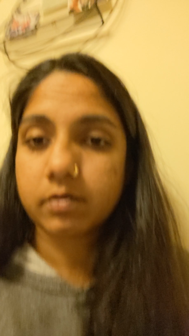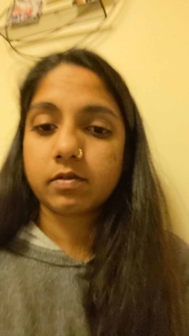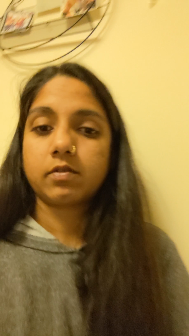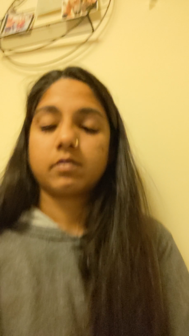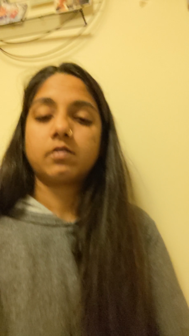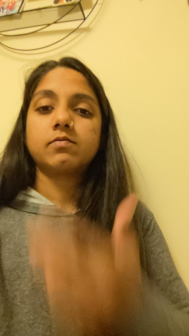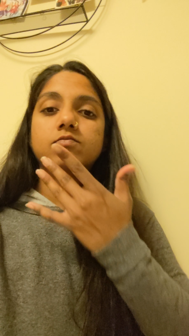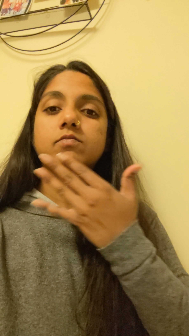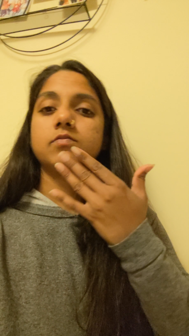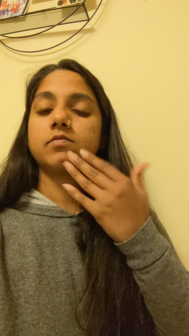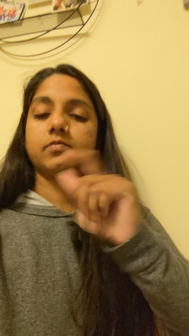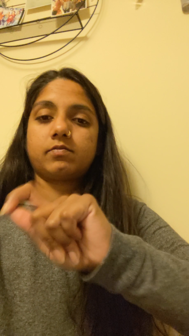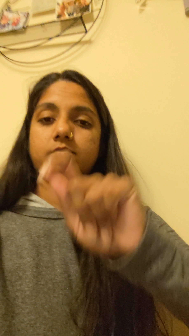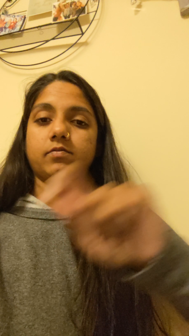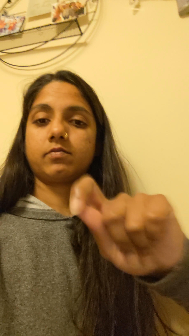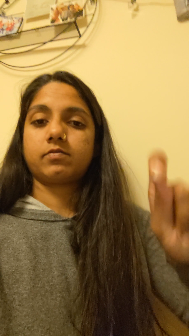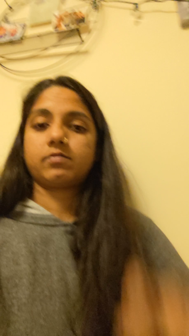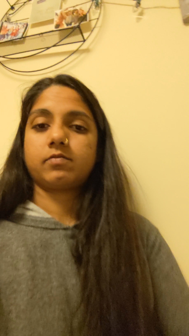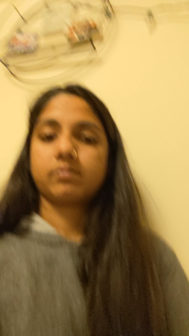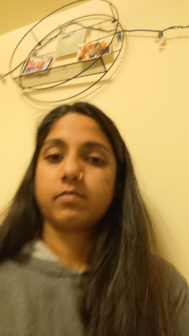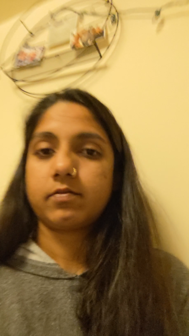crayon